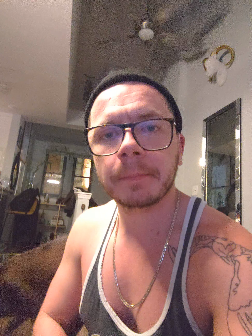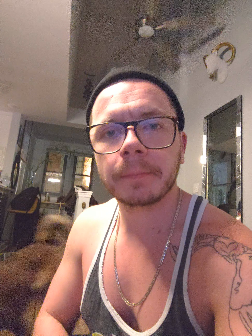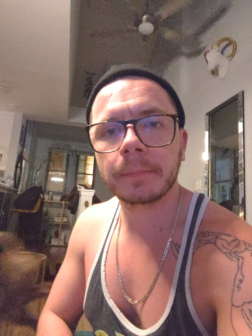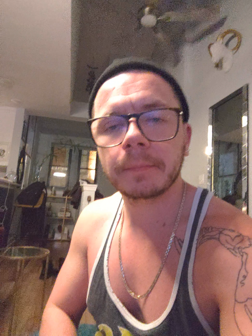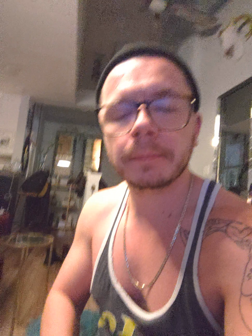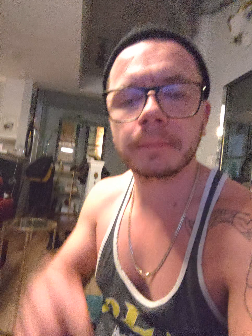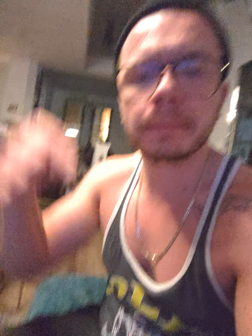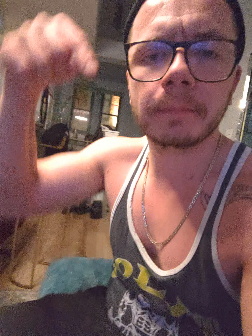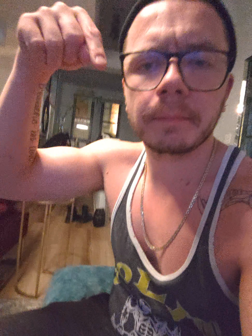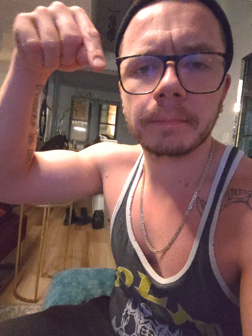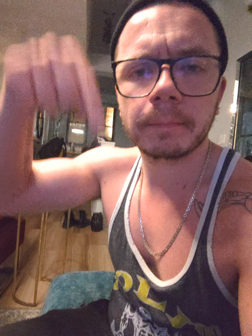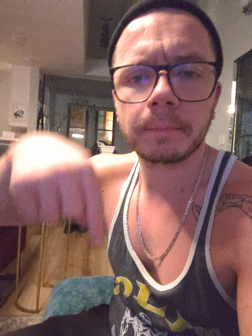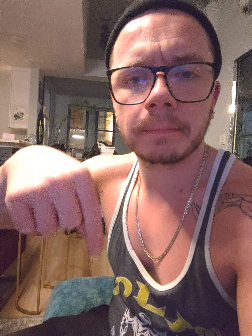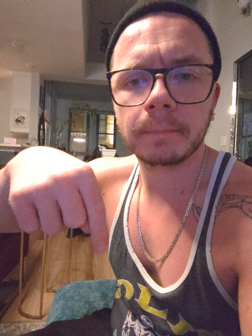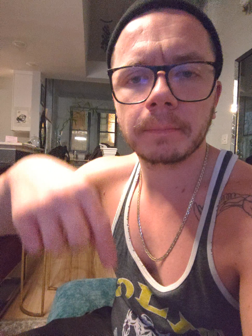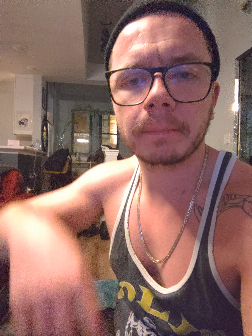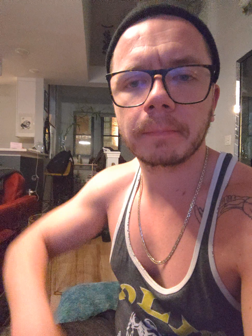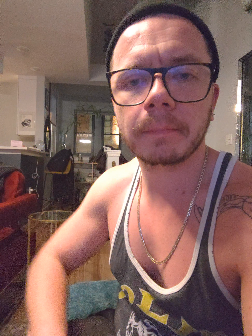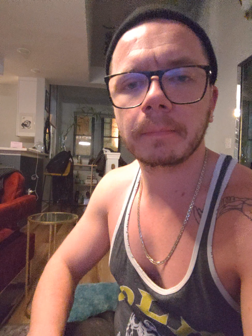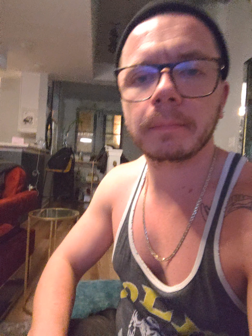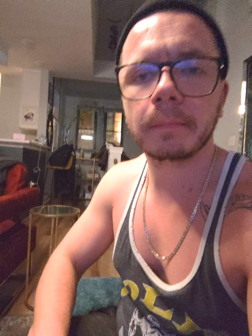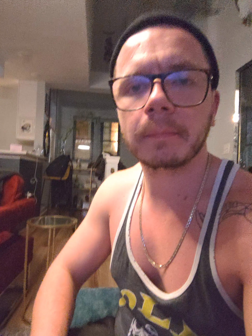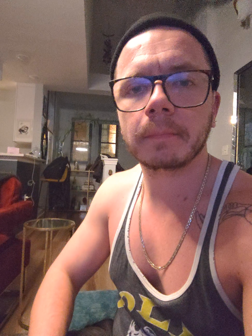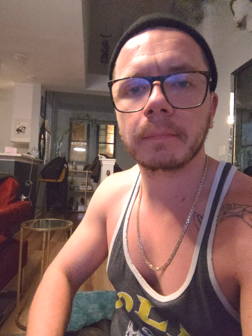down